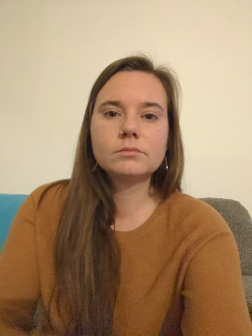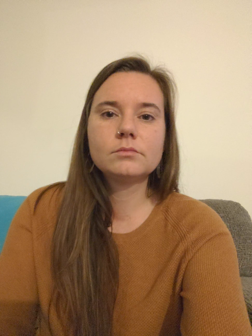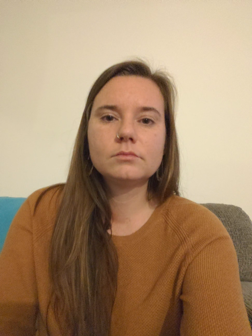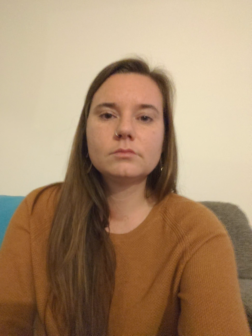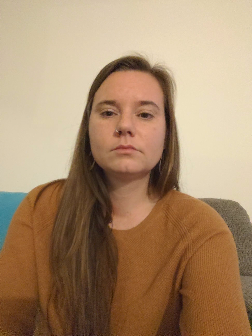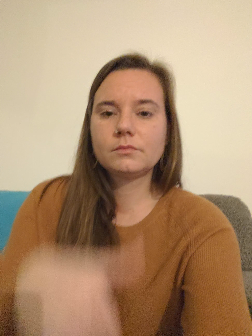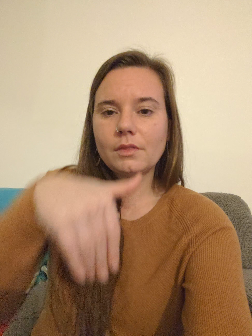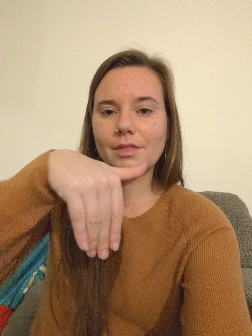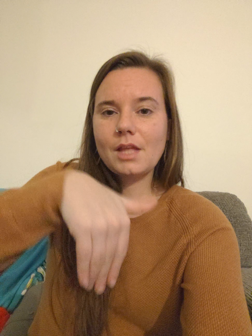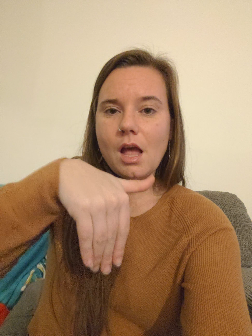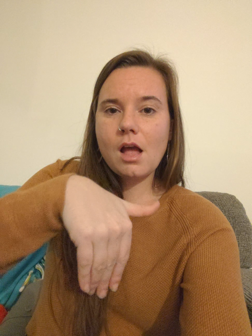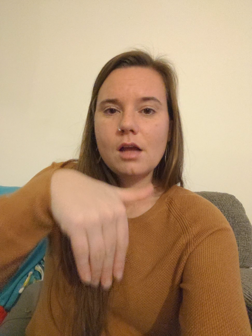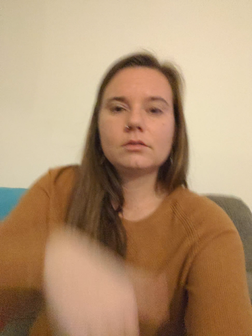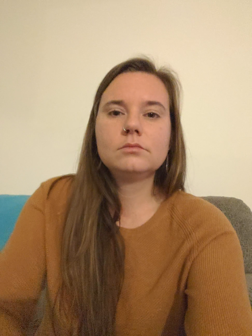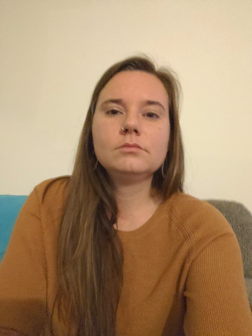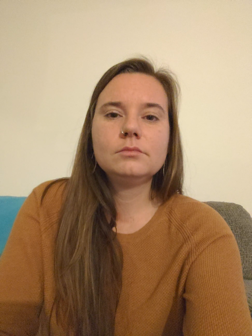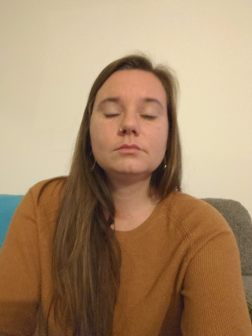night